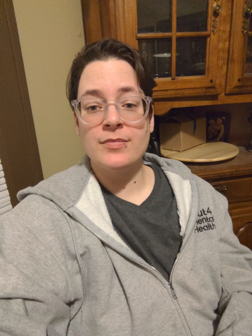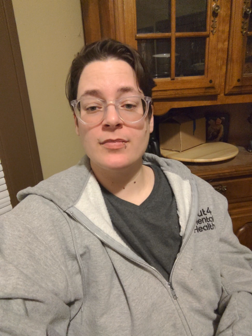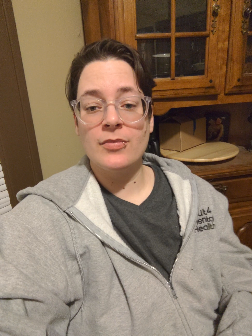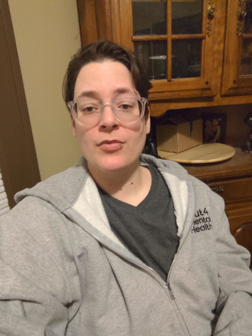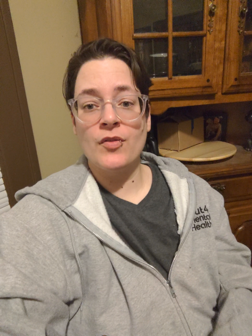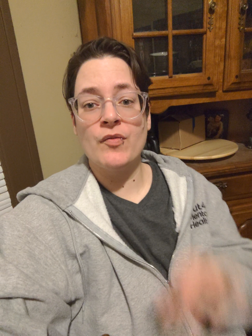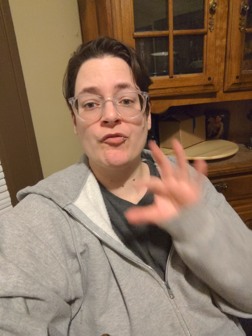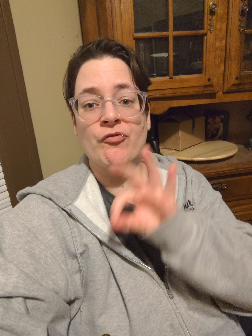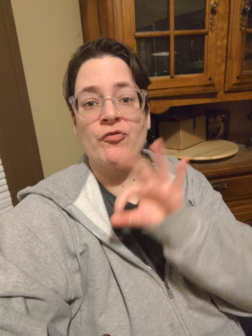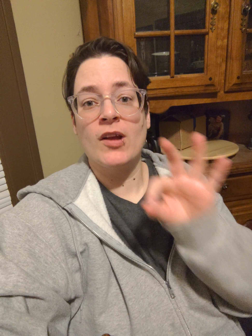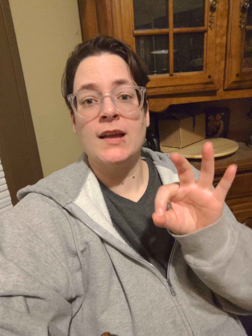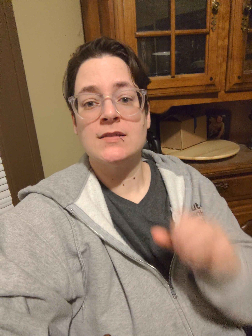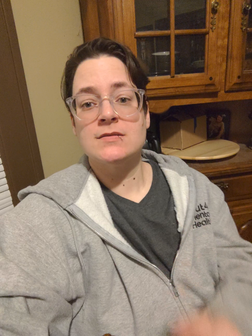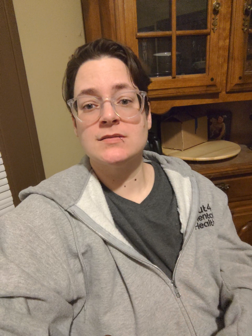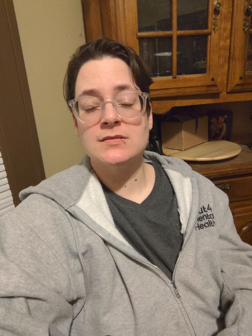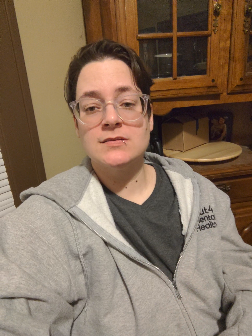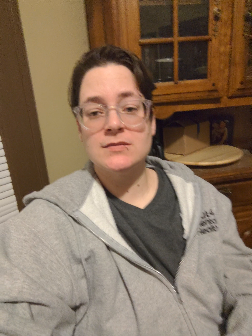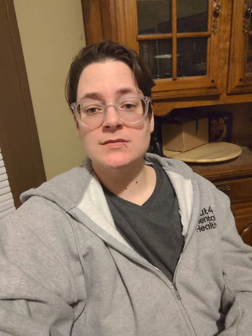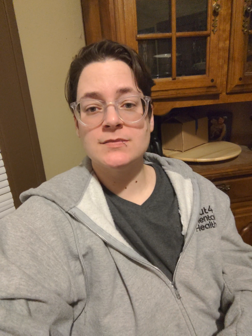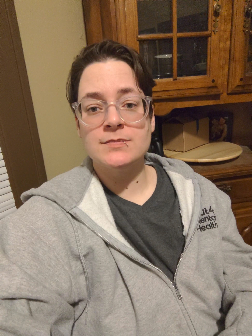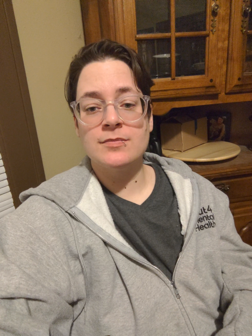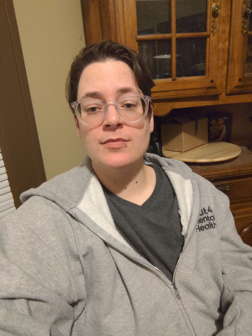french fries